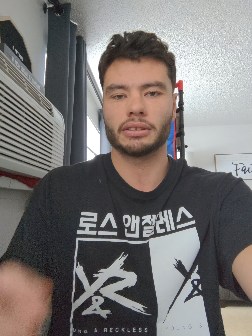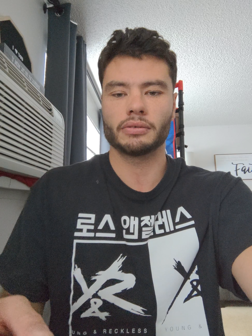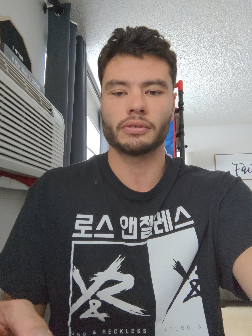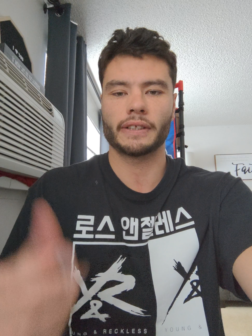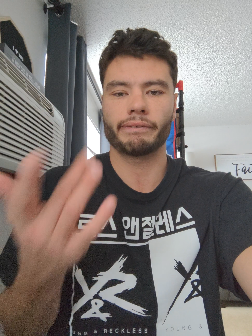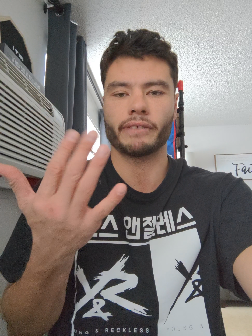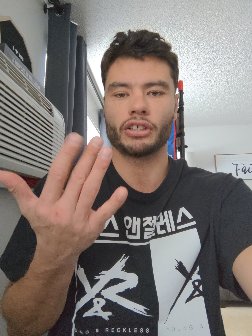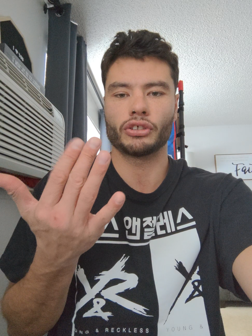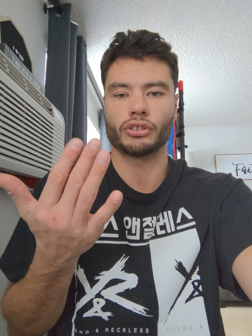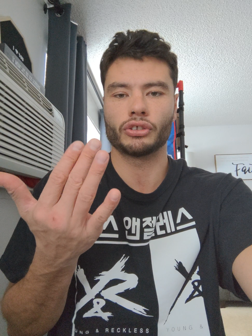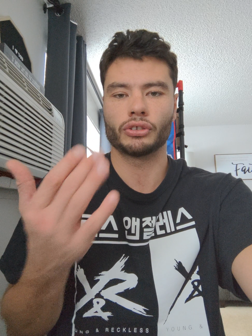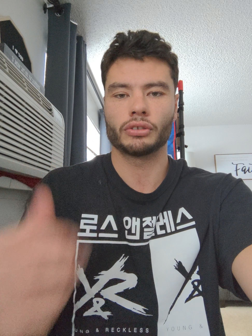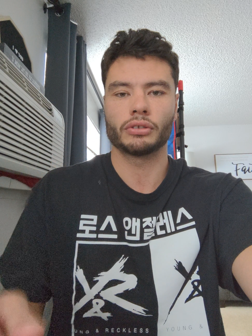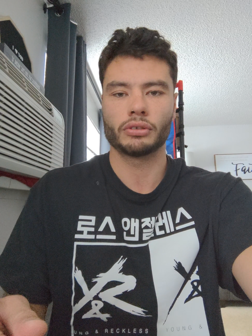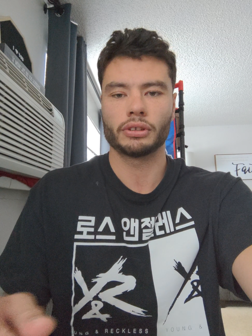finger